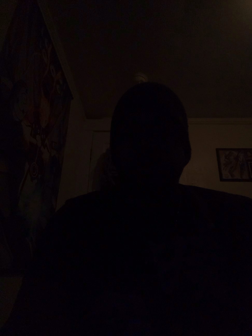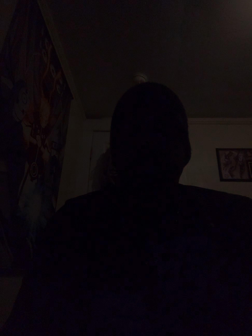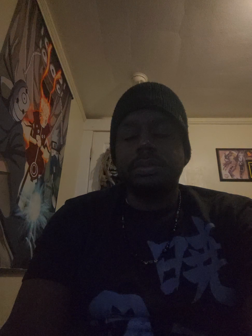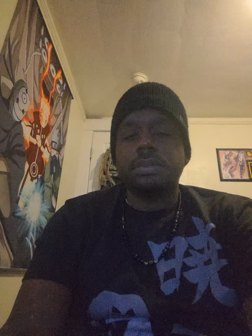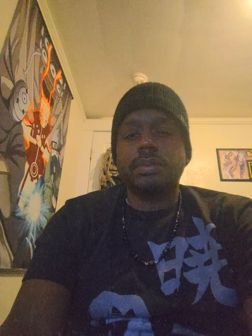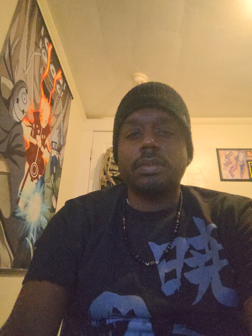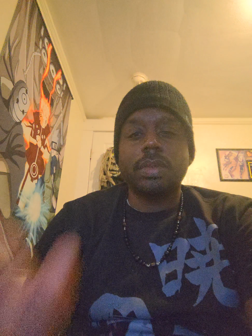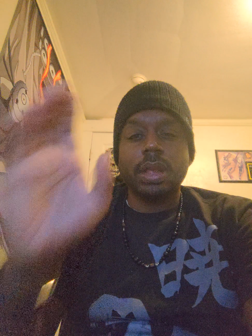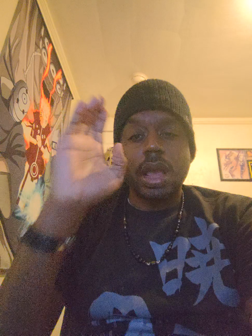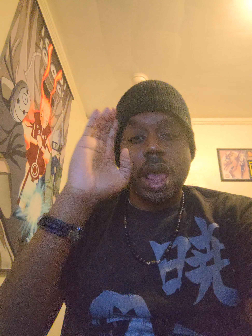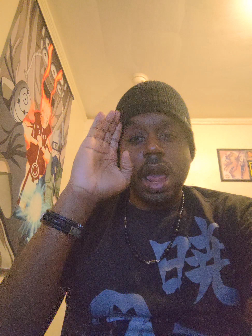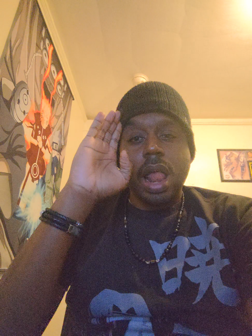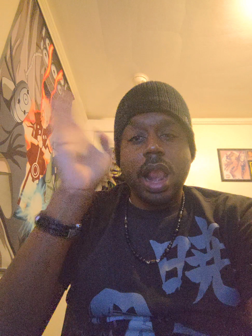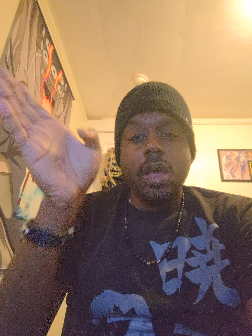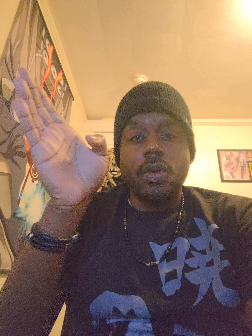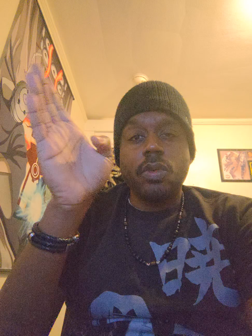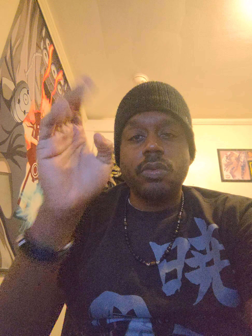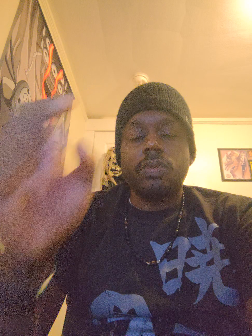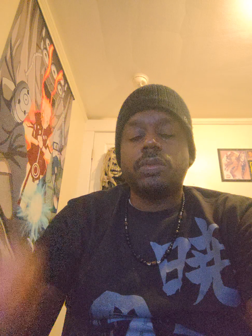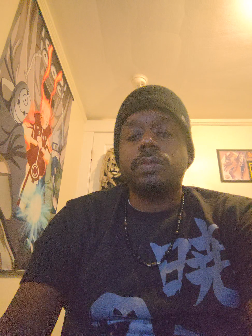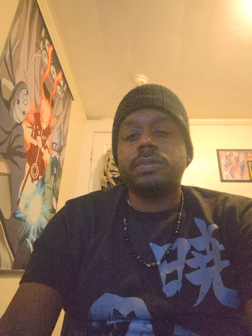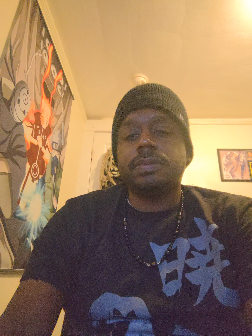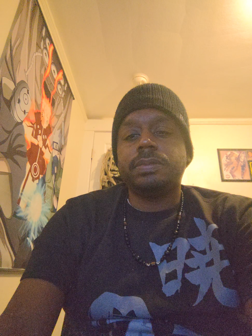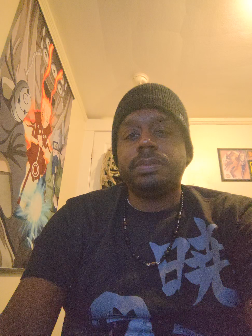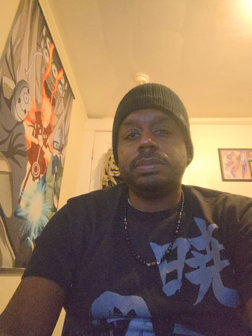hello